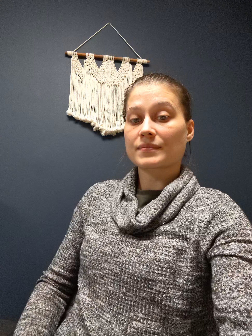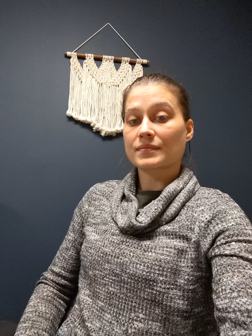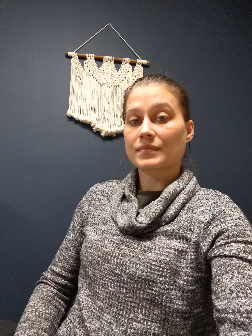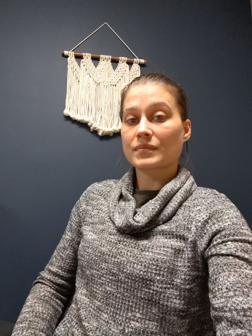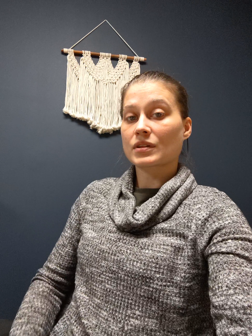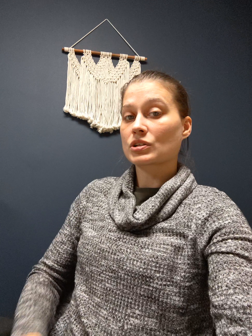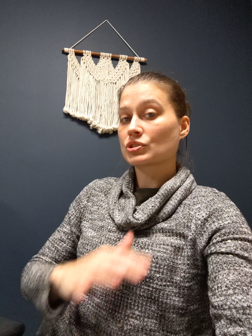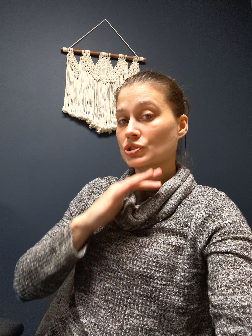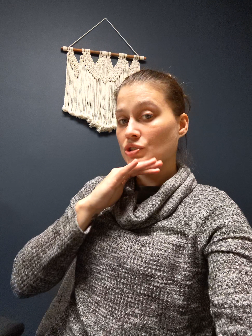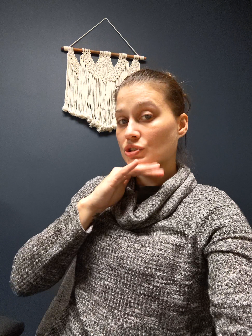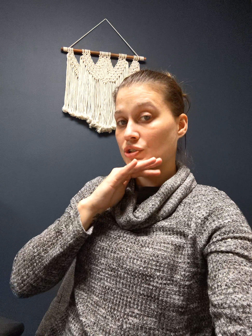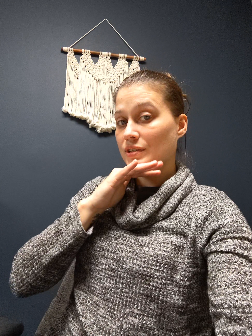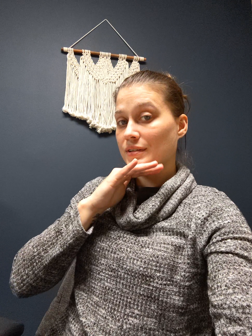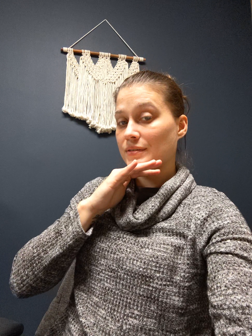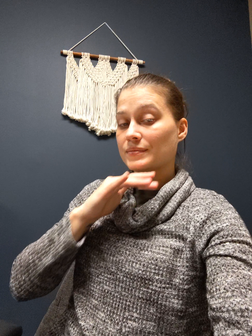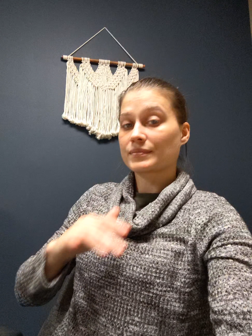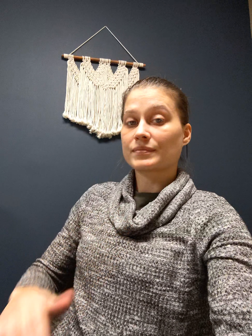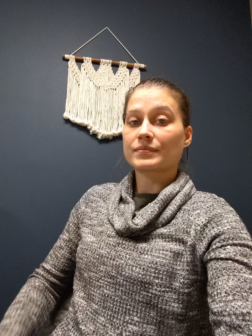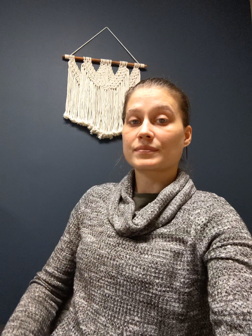dirty